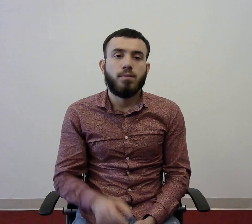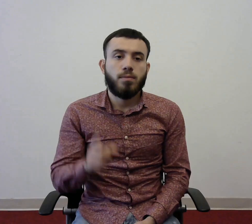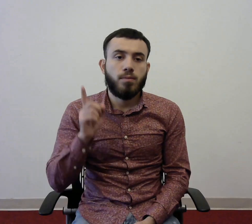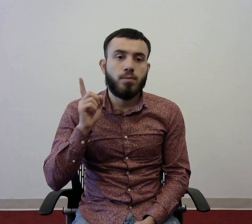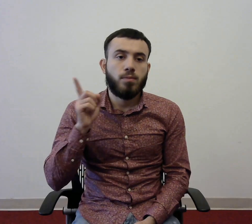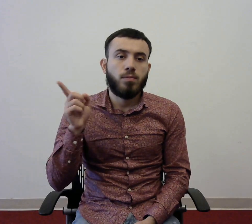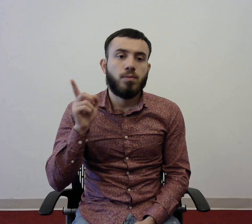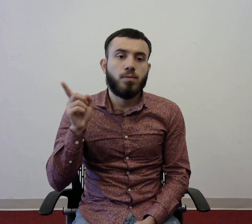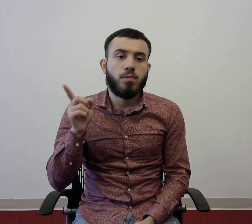orda